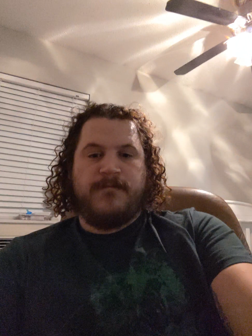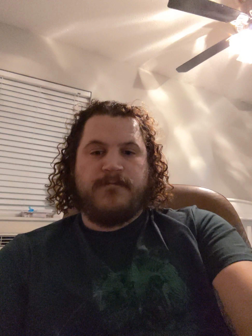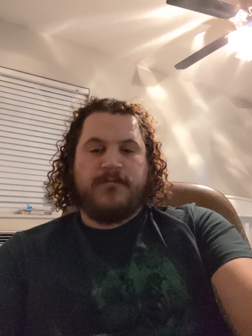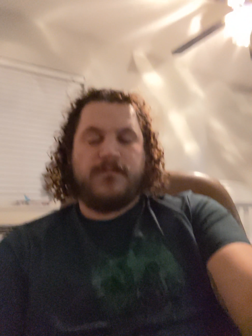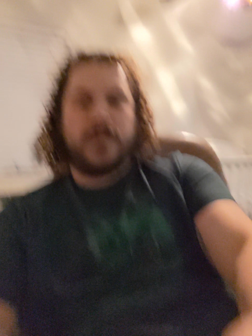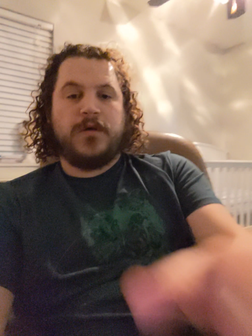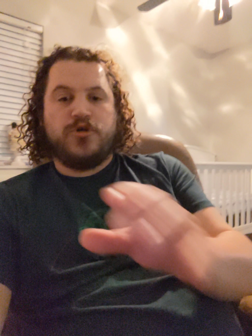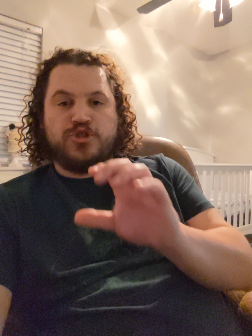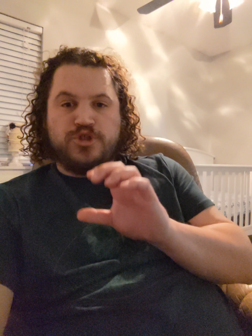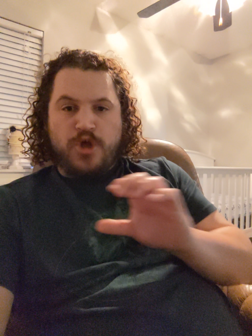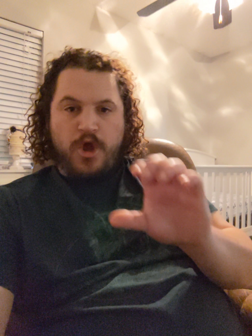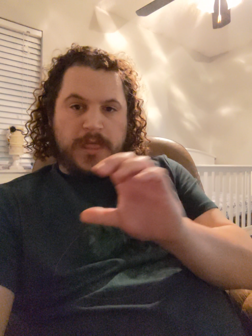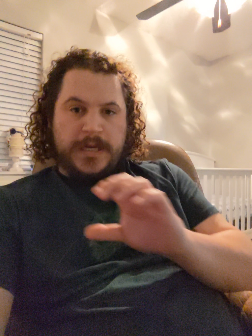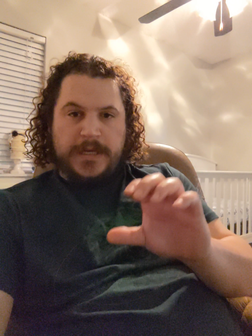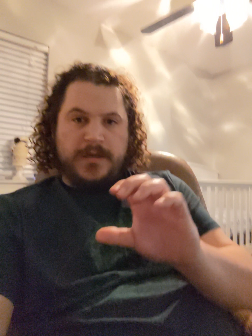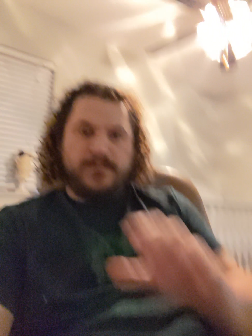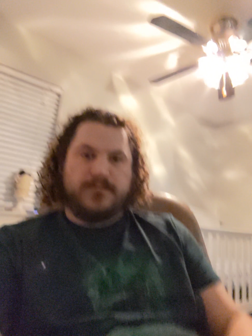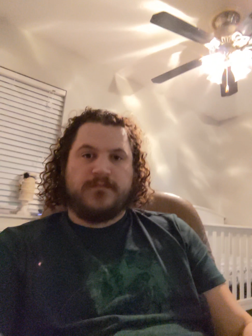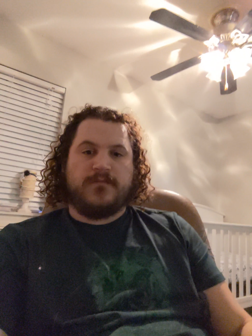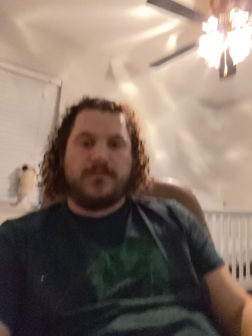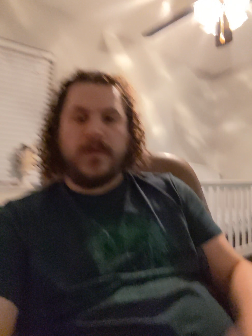chocolate